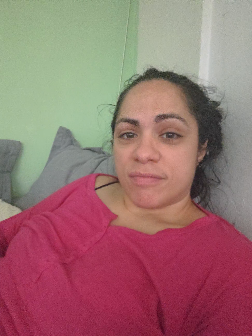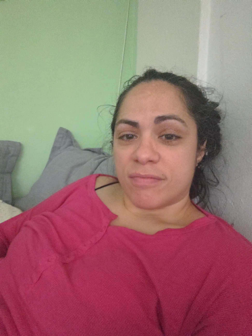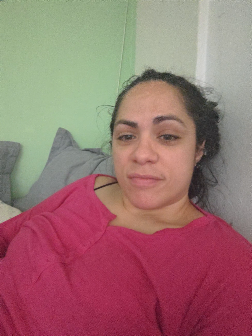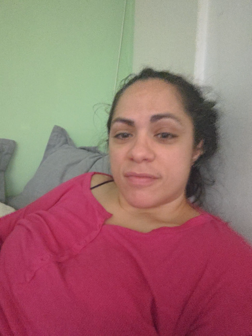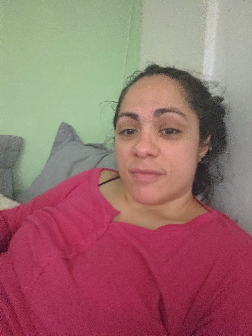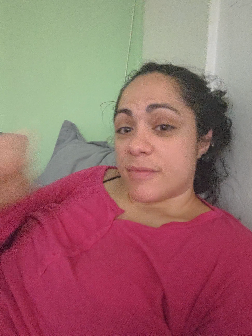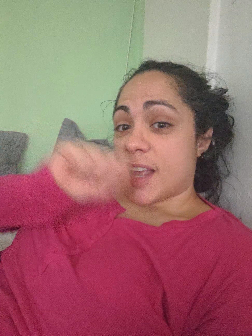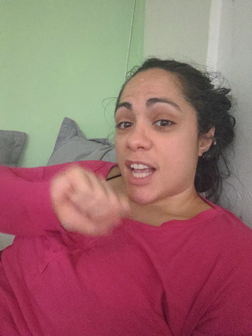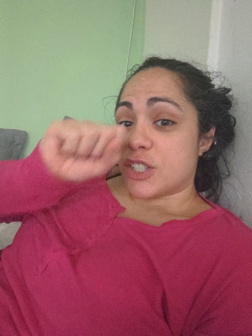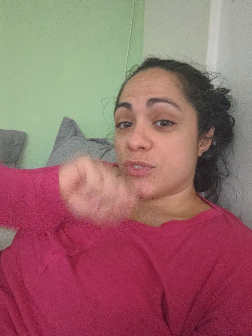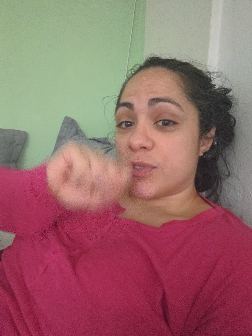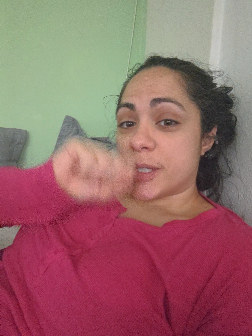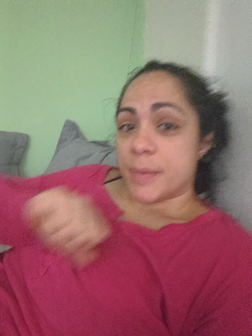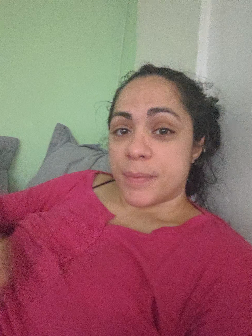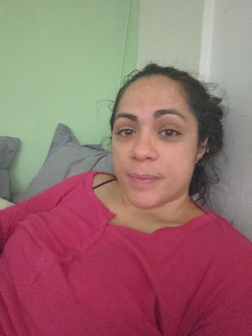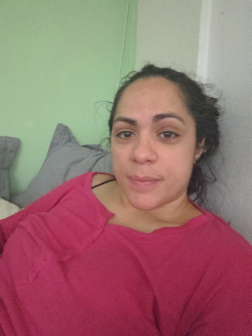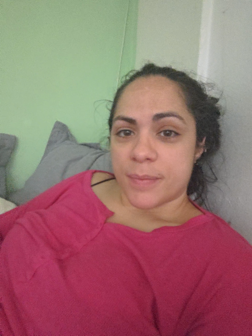ice cream